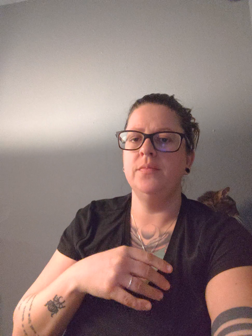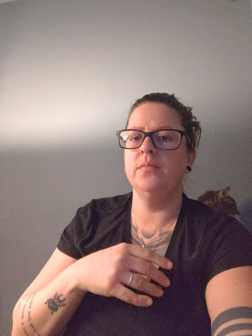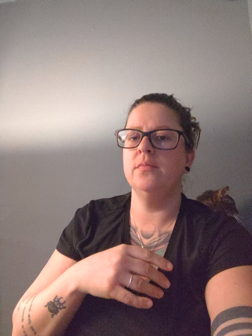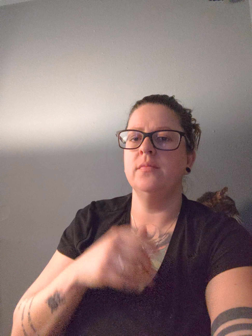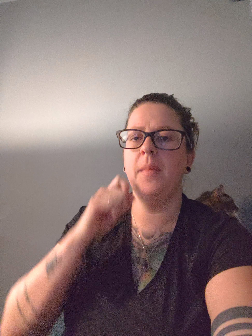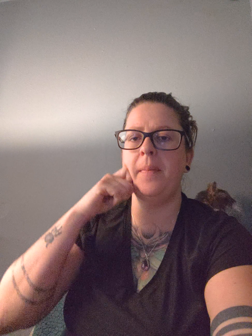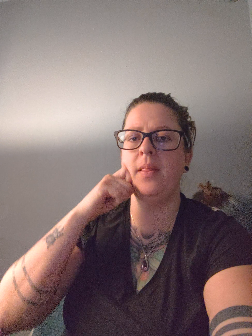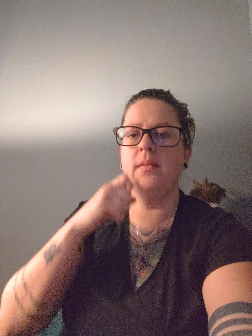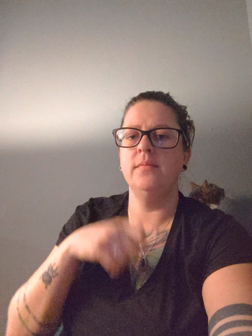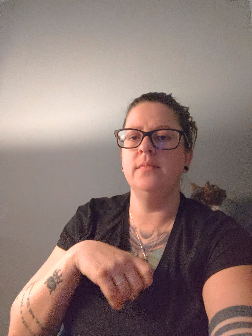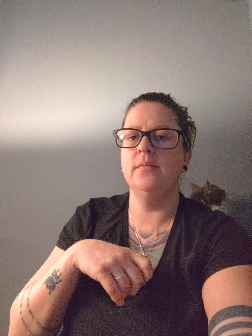apple